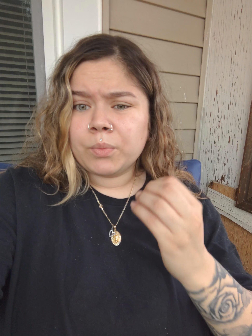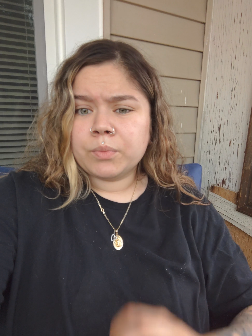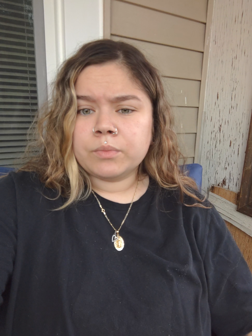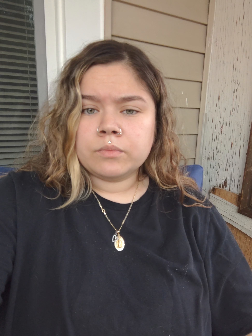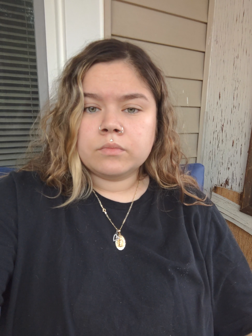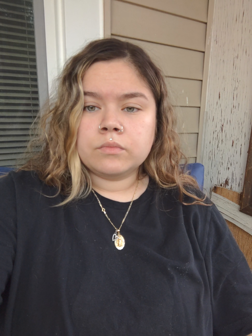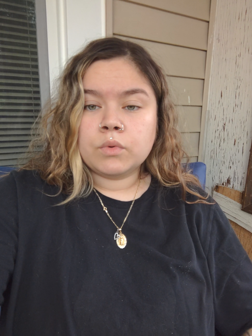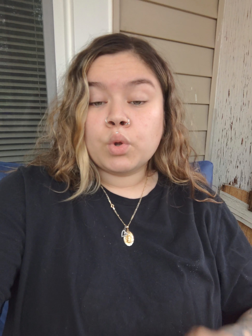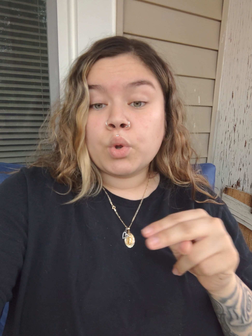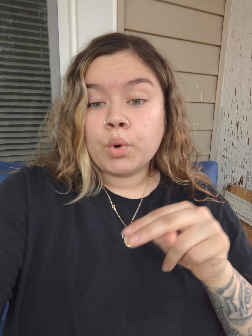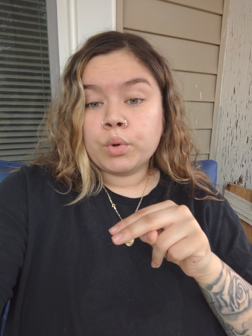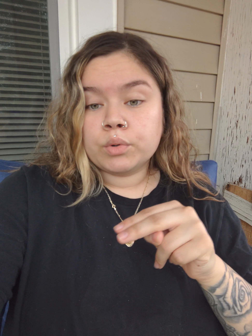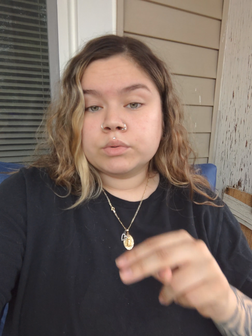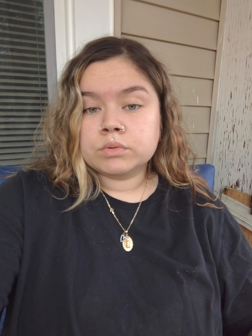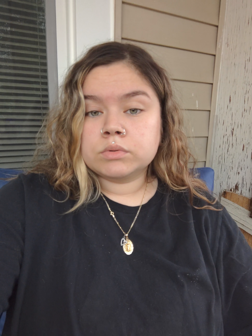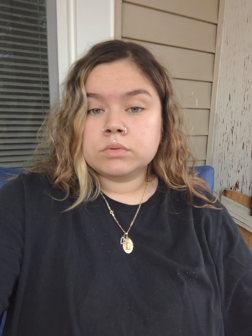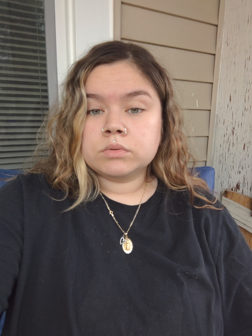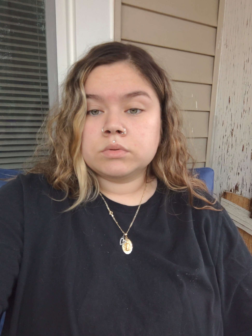nurse